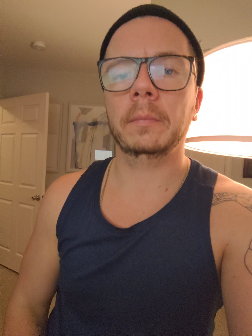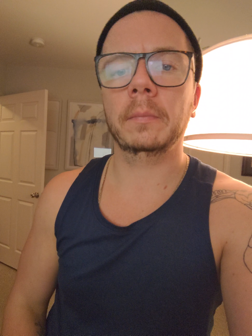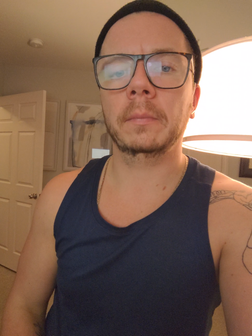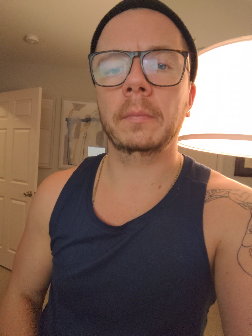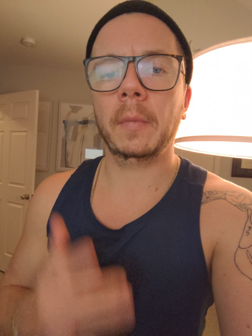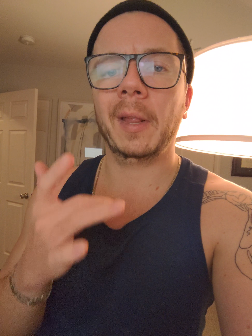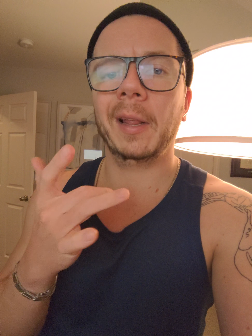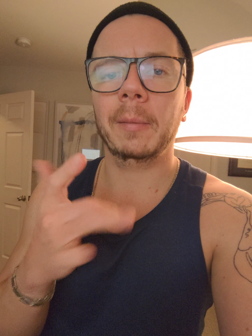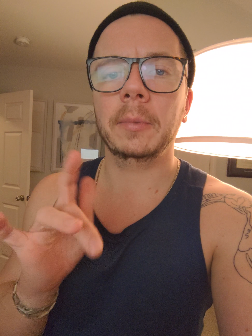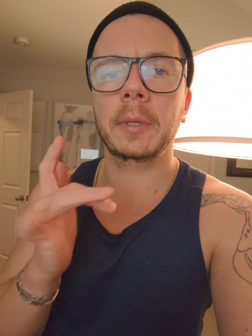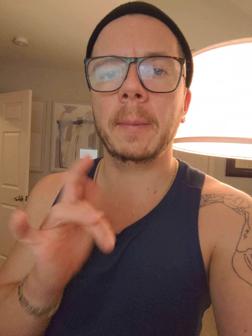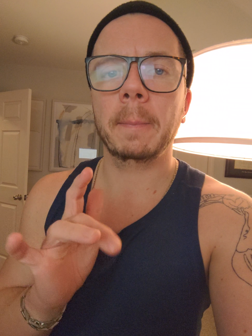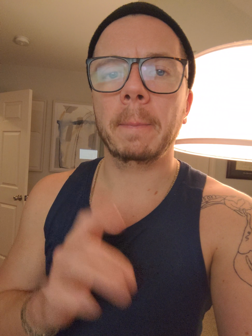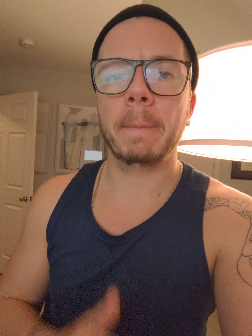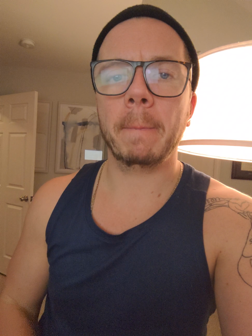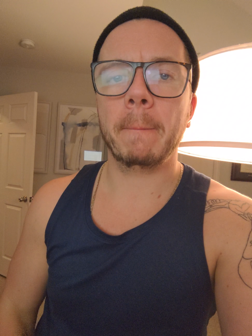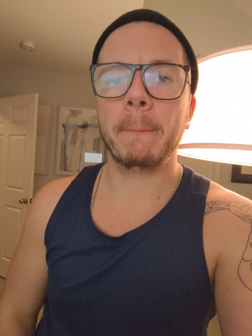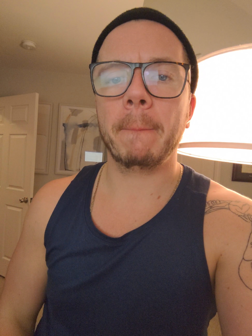empty